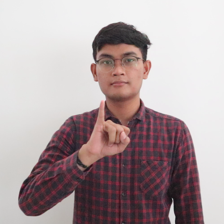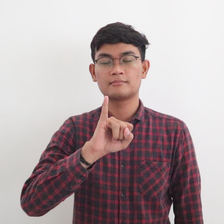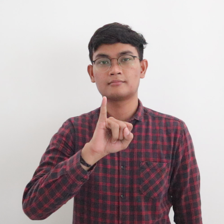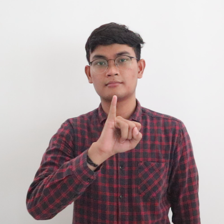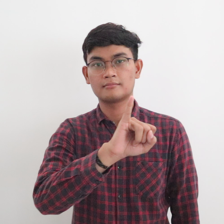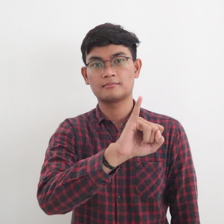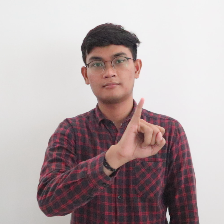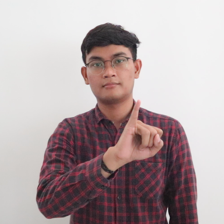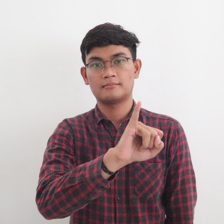I